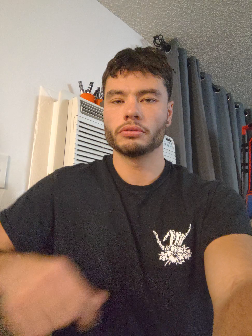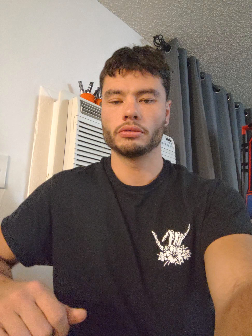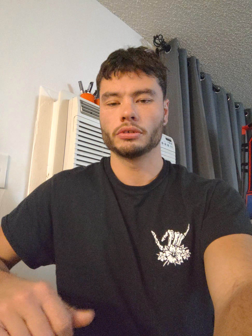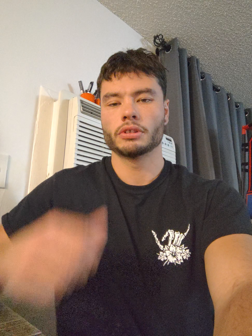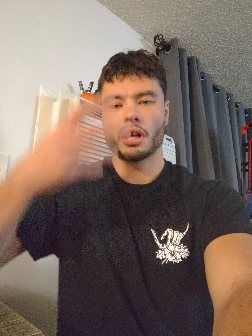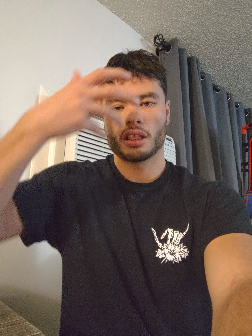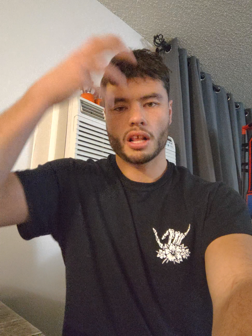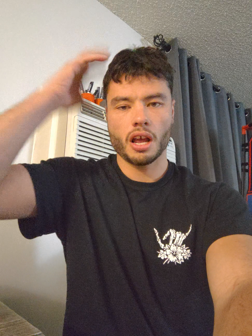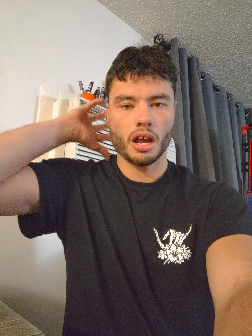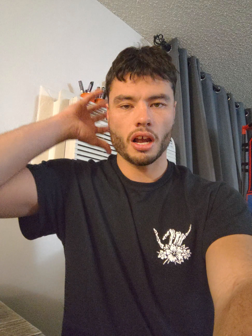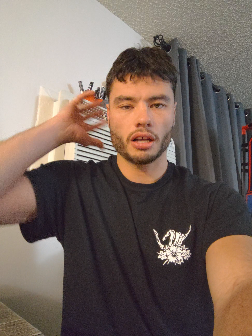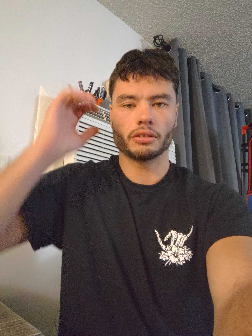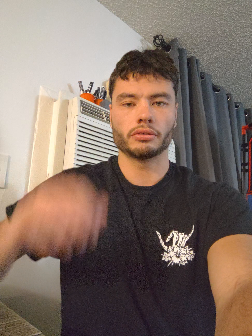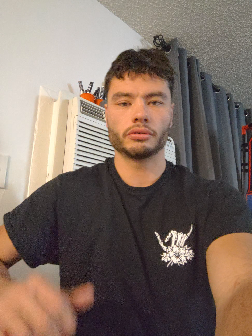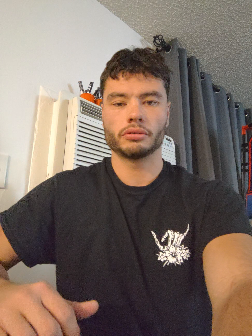lion